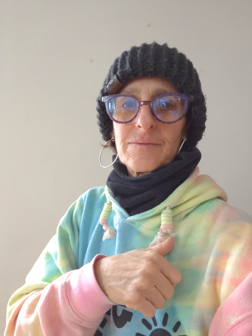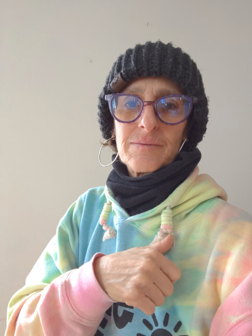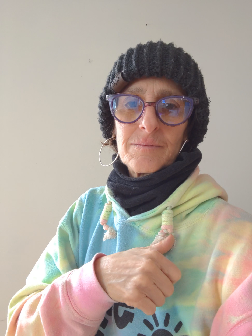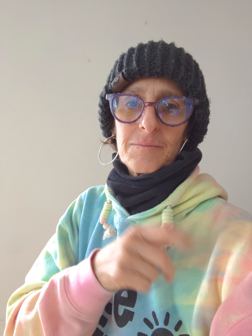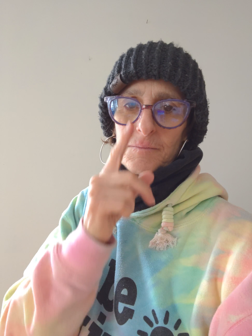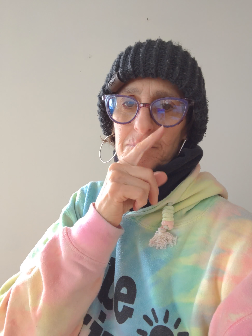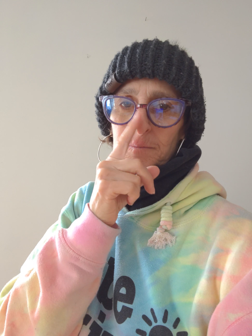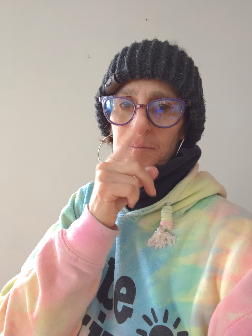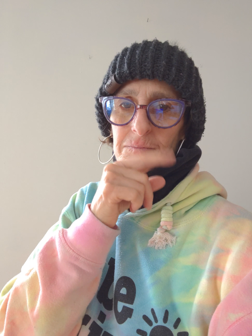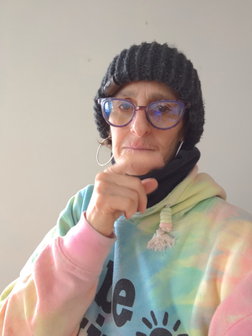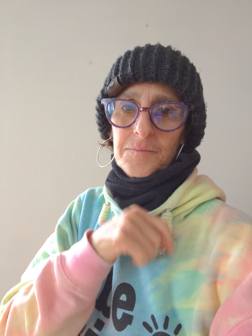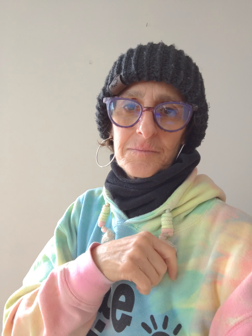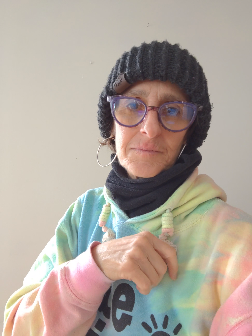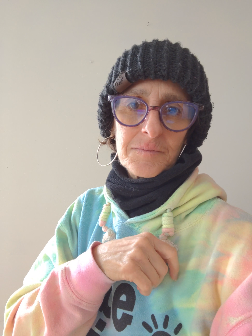mouse